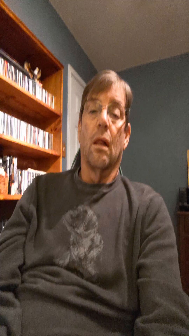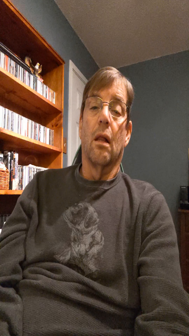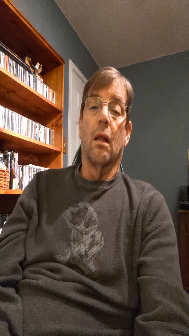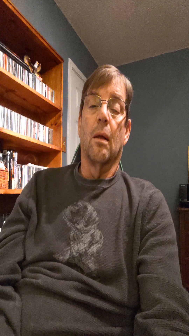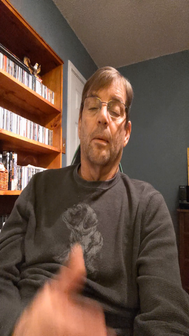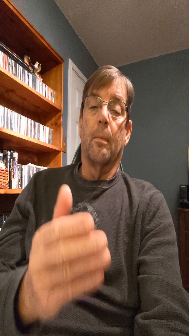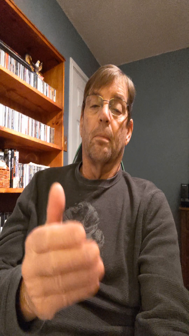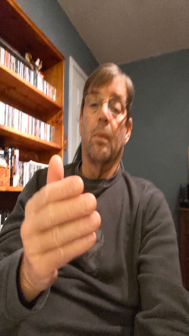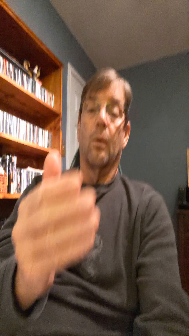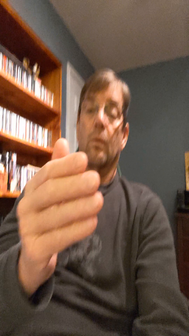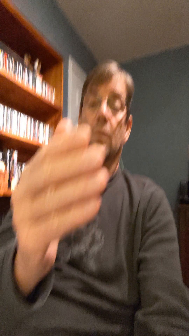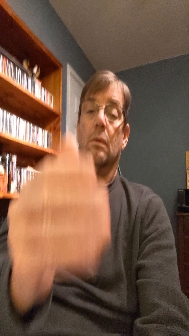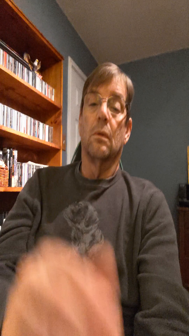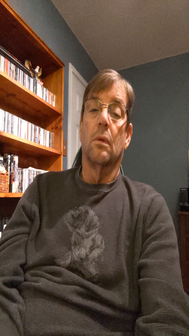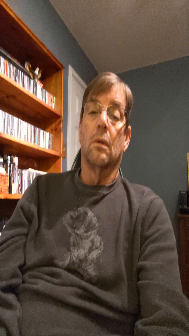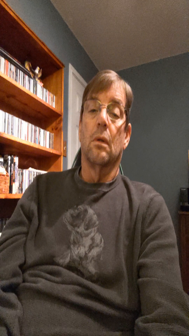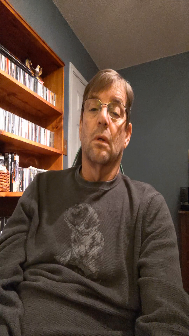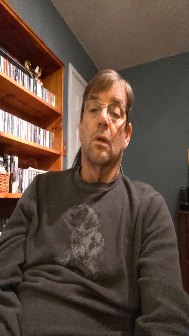boat